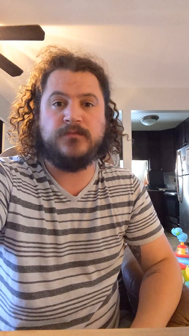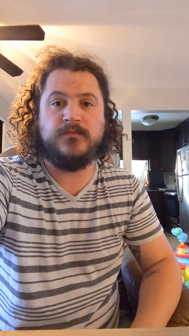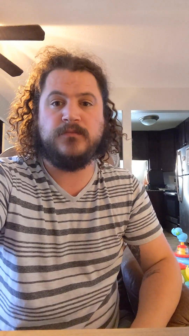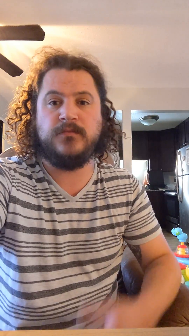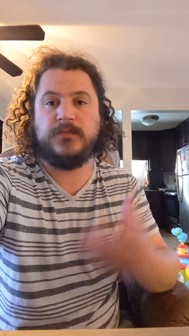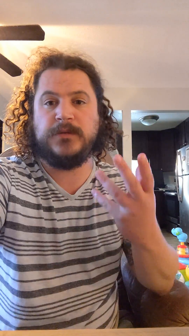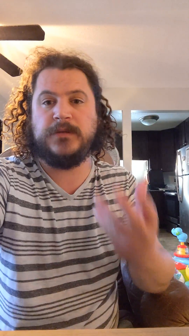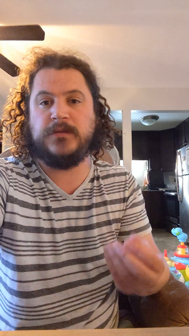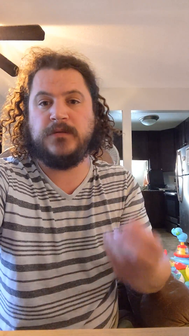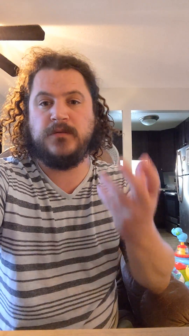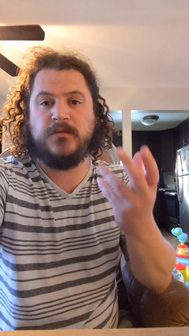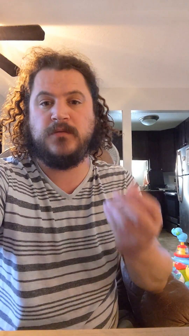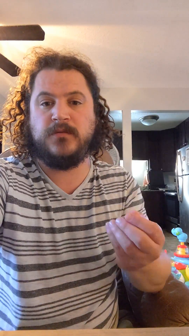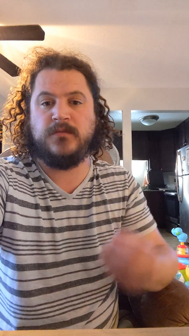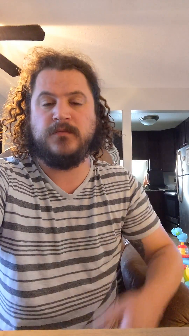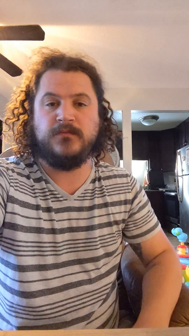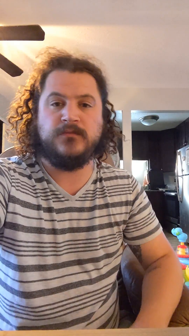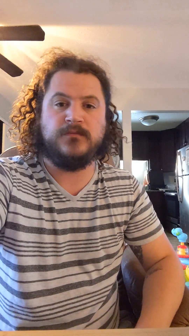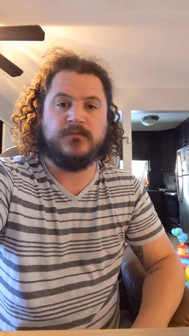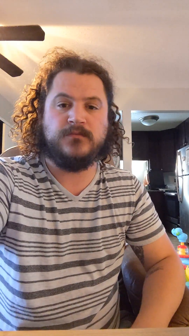gentle